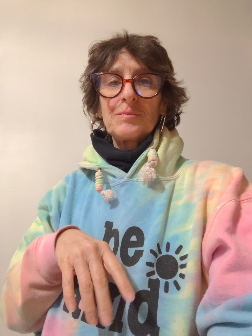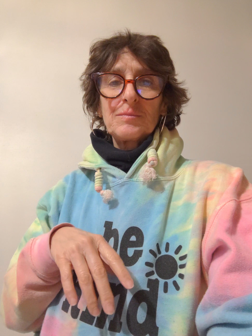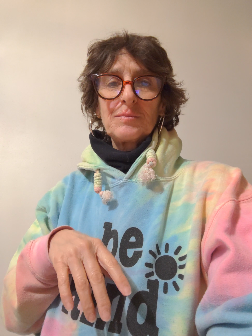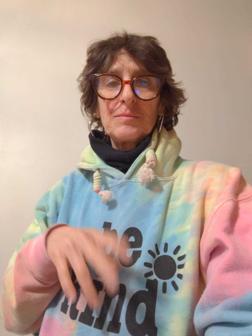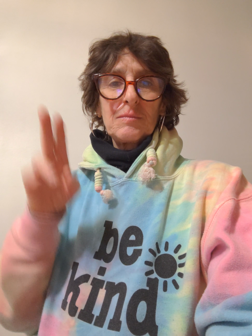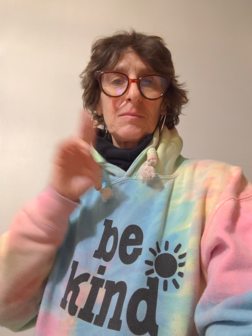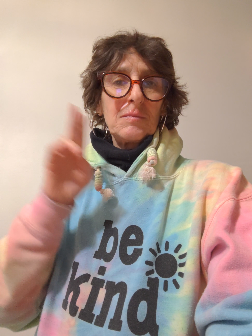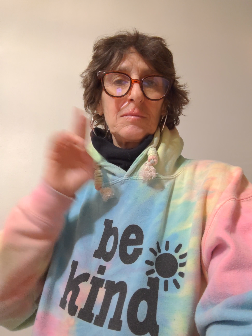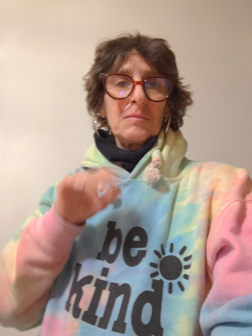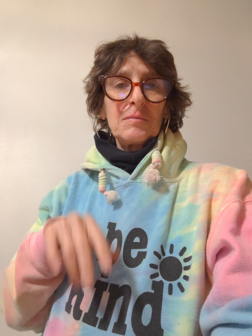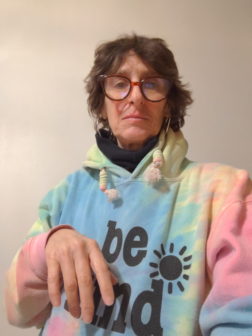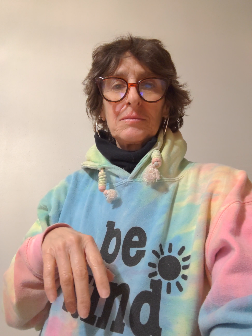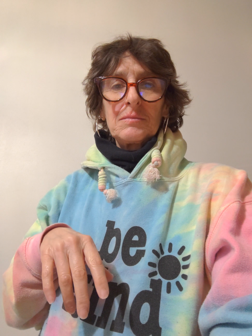uncle